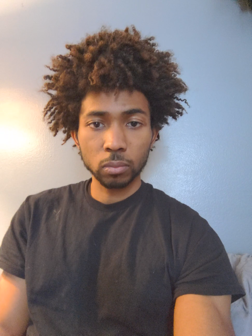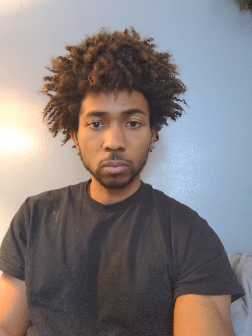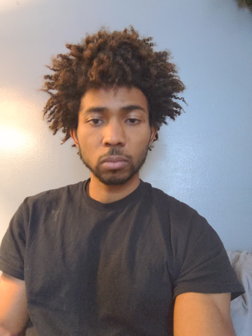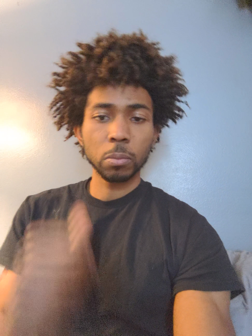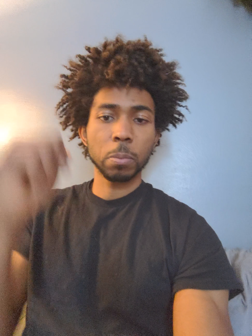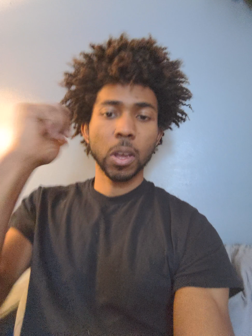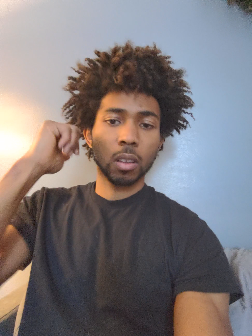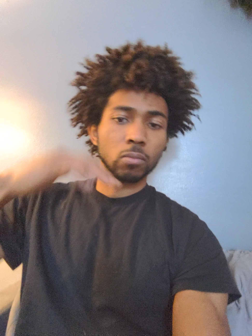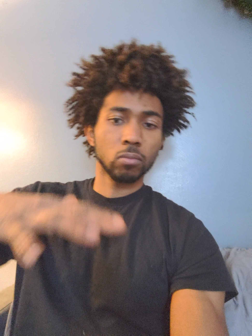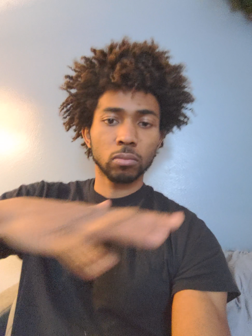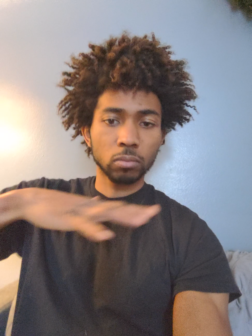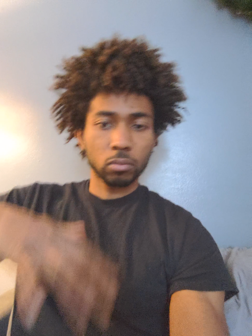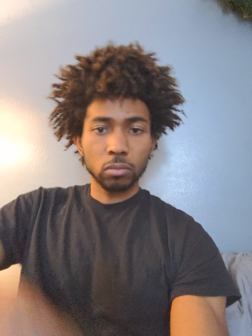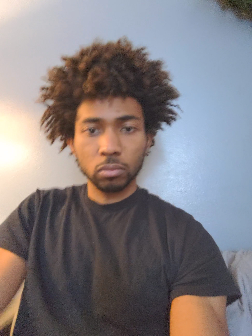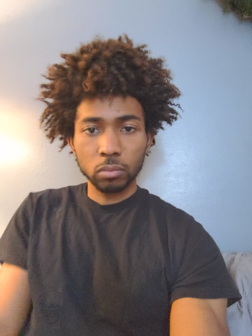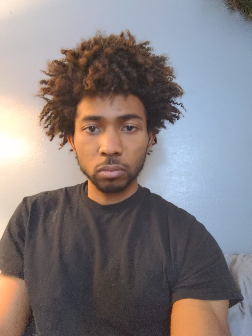backyard